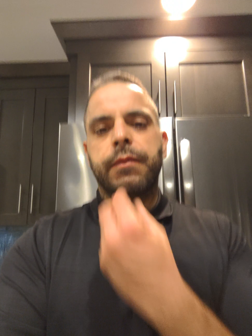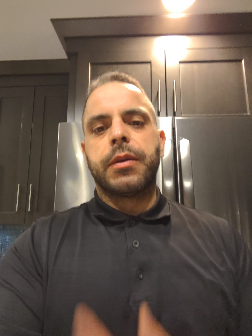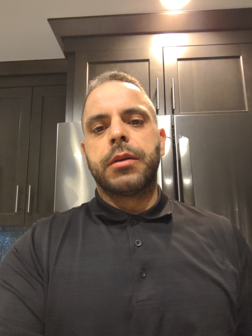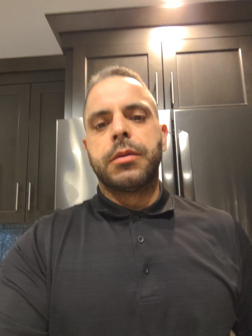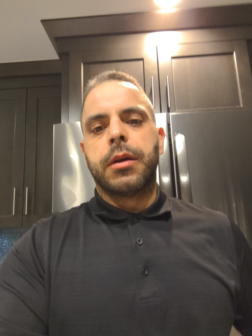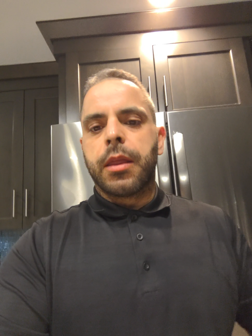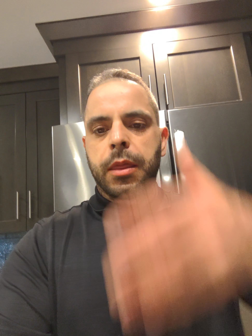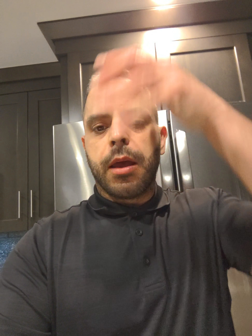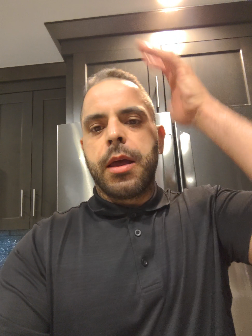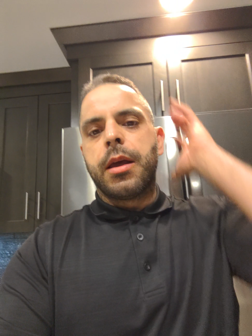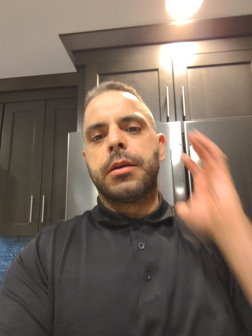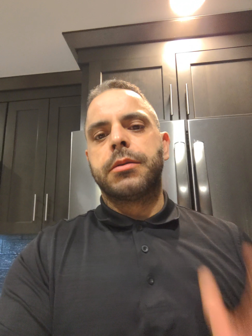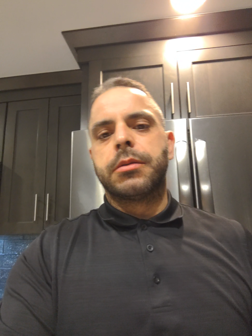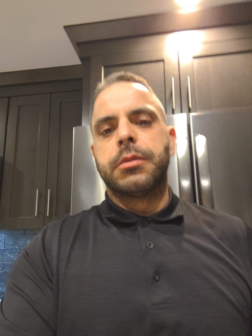lion